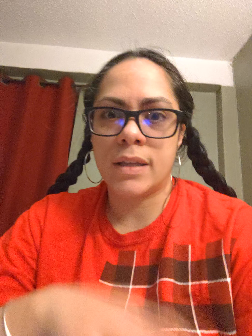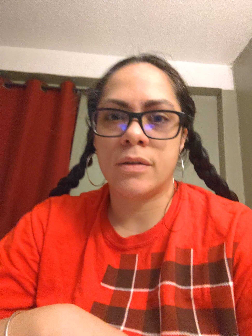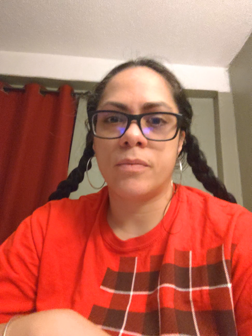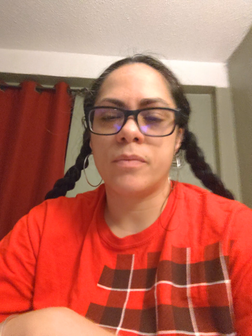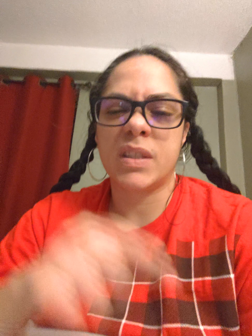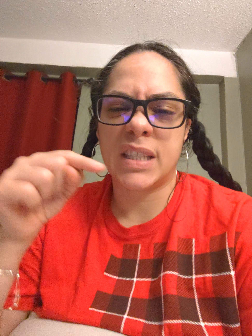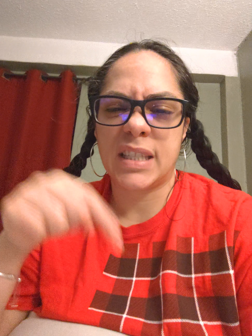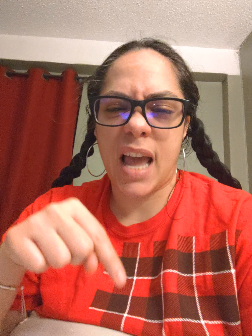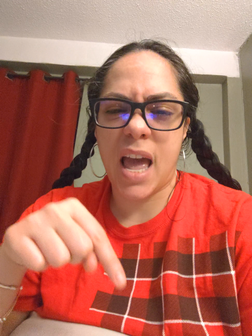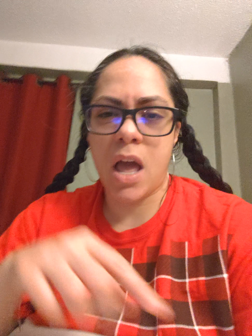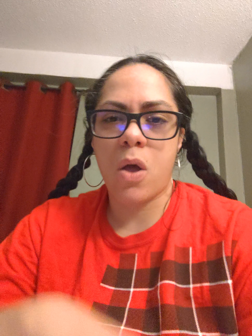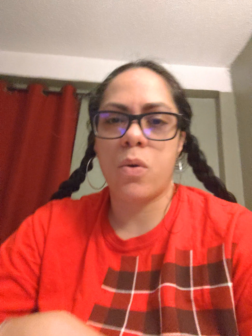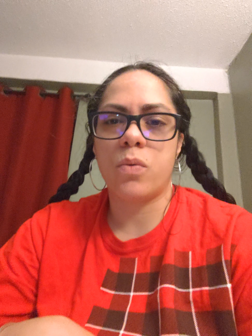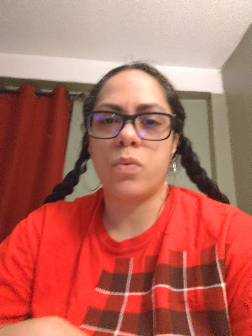down